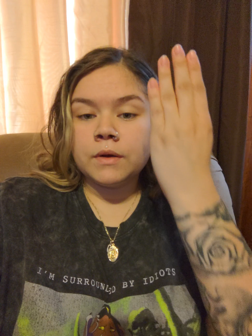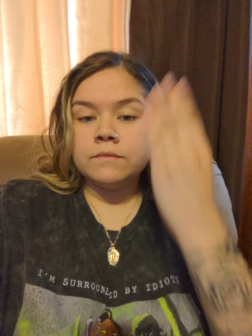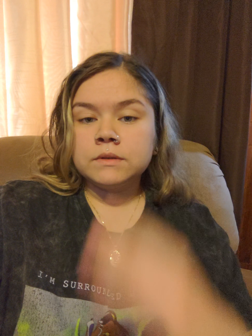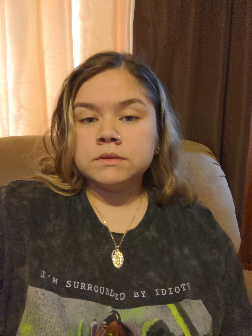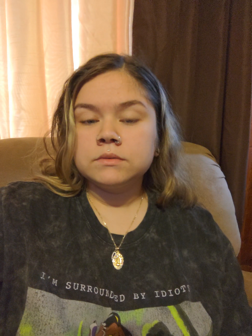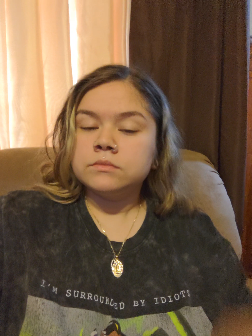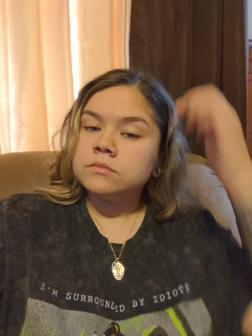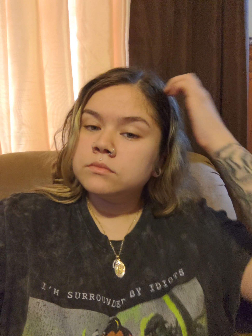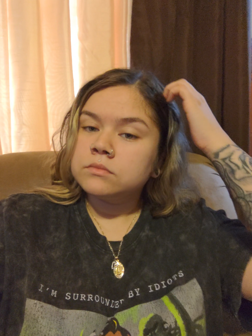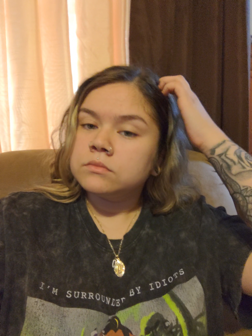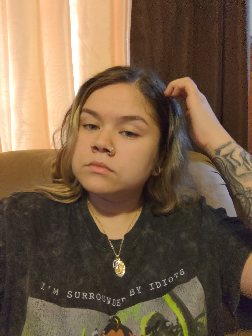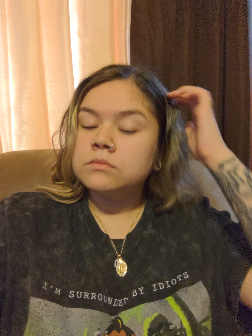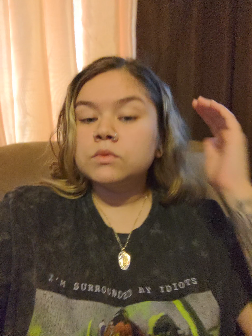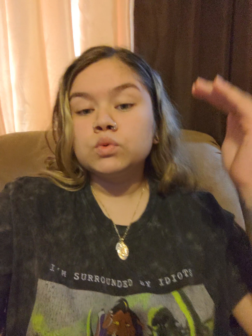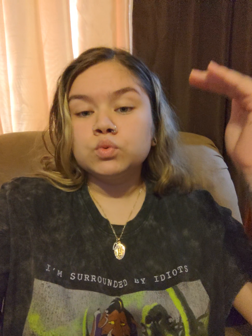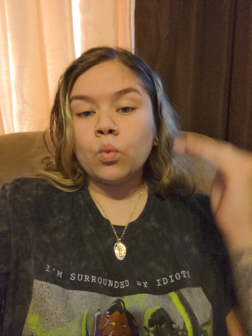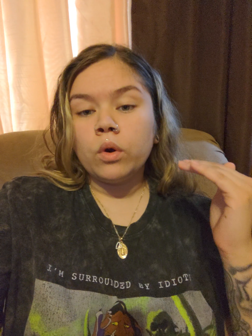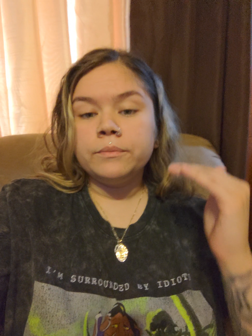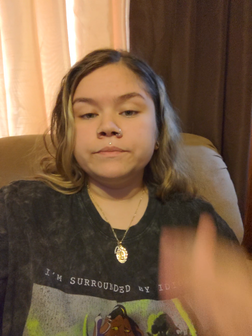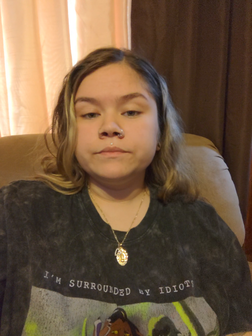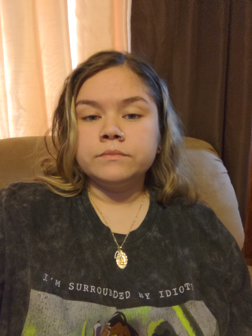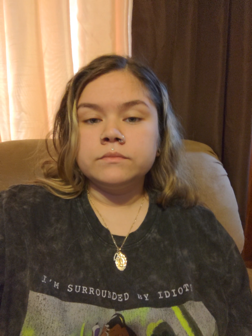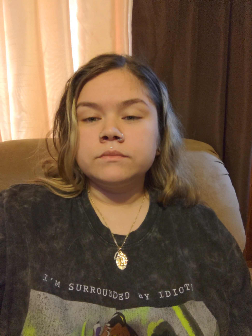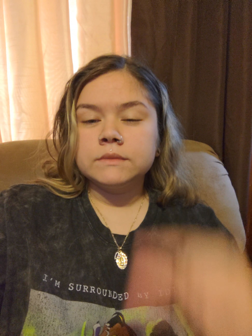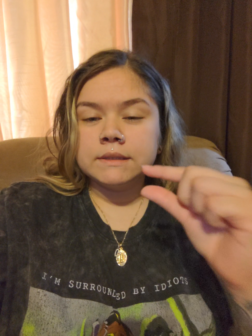short